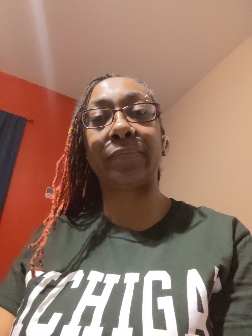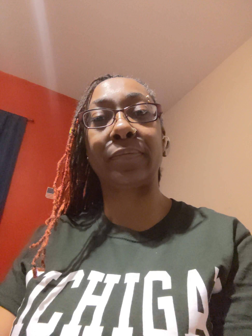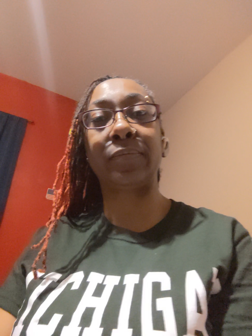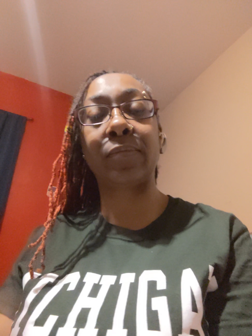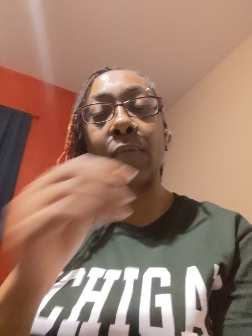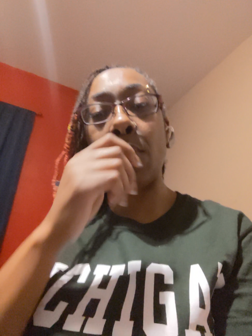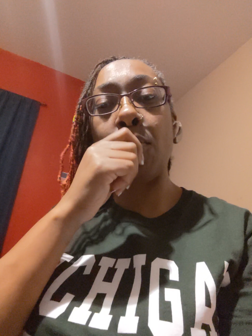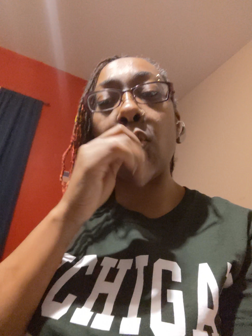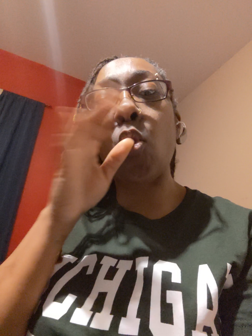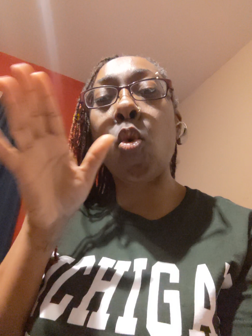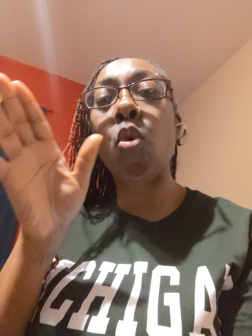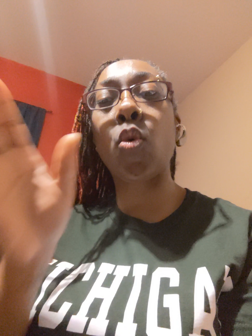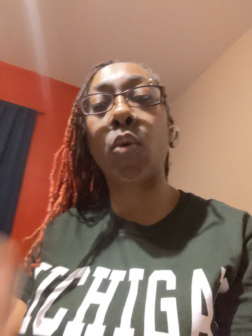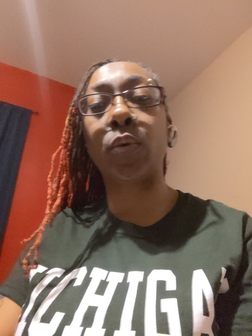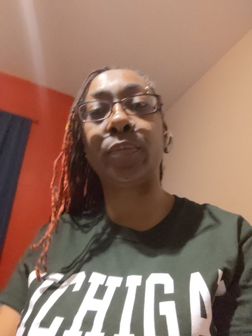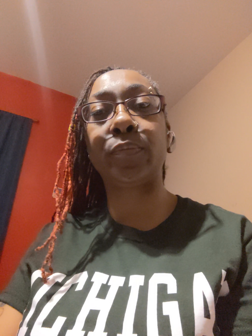blow